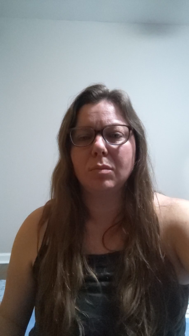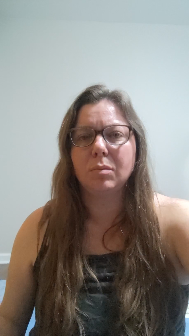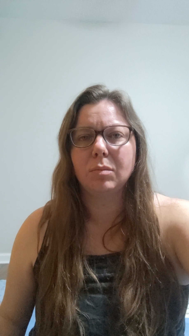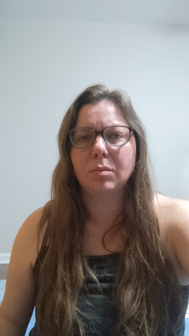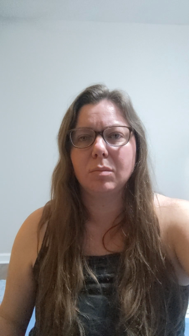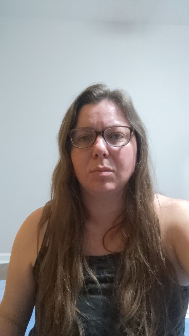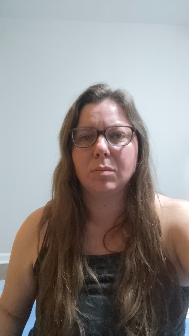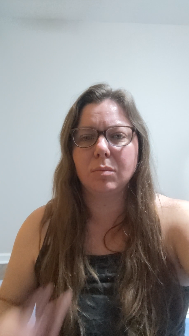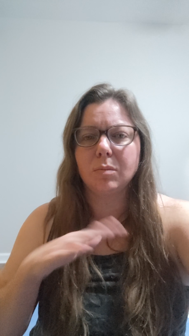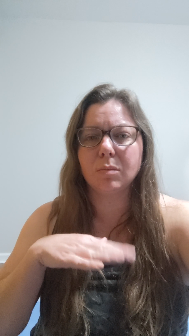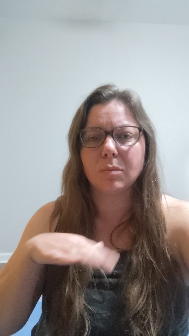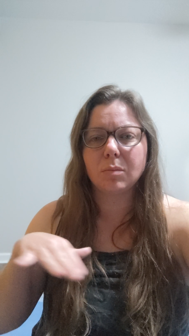children